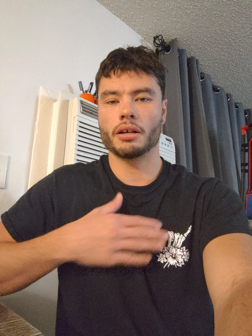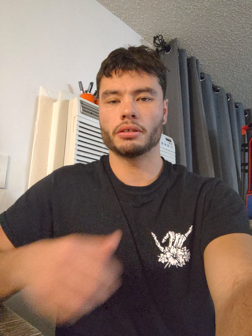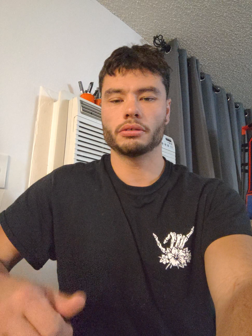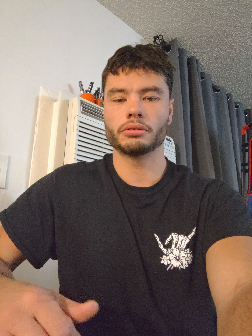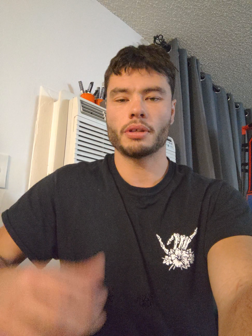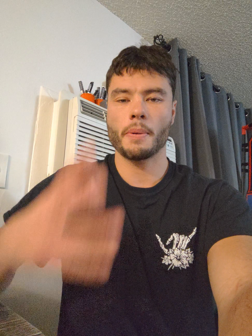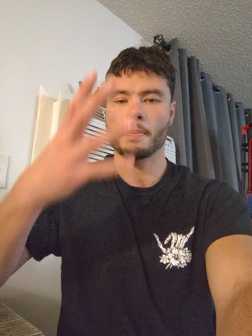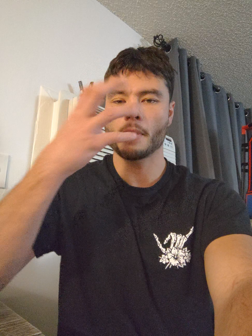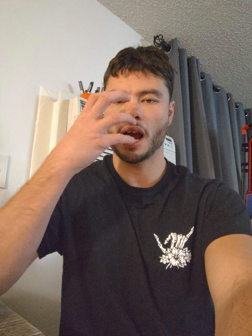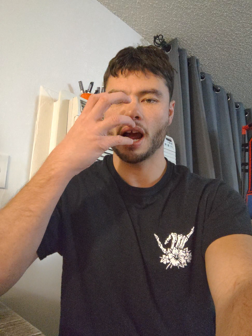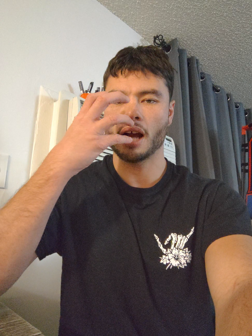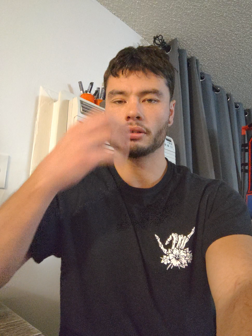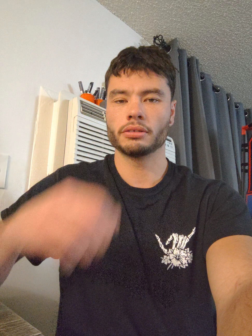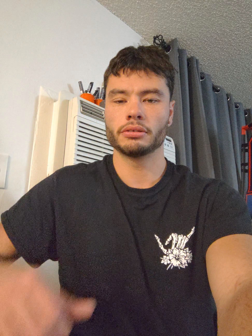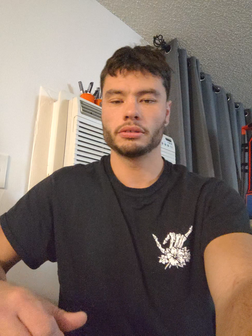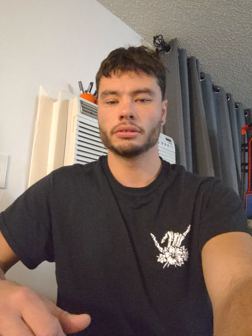mad